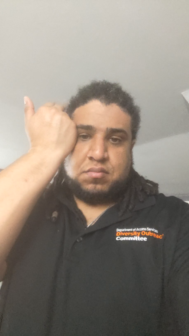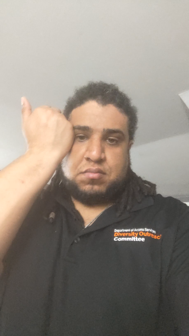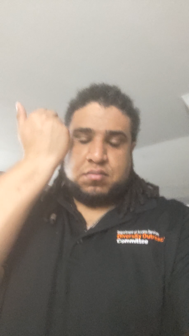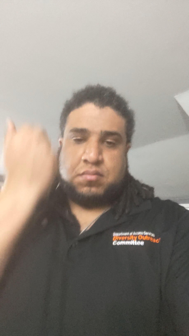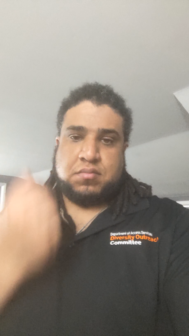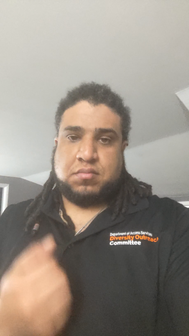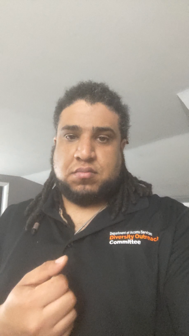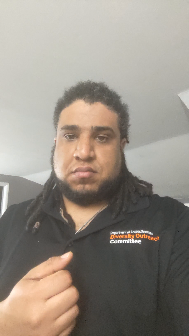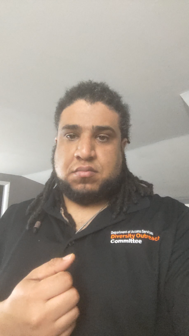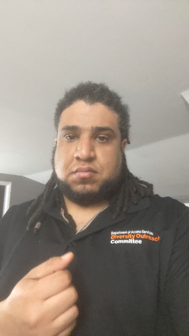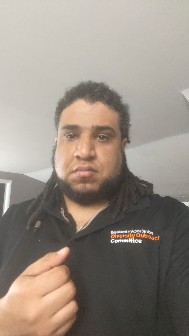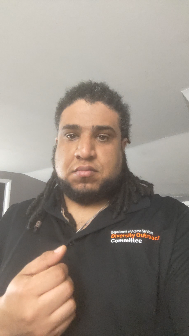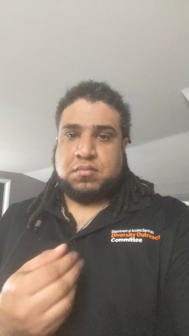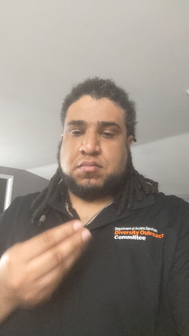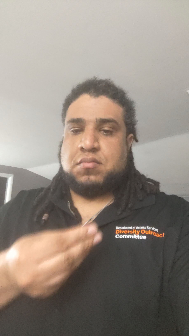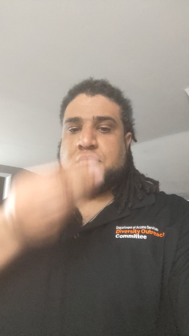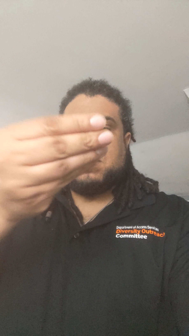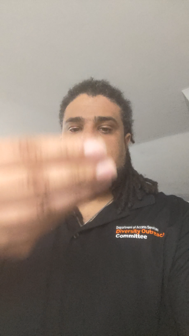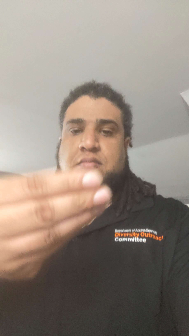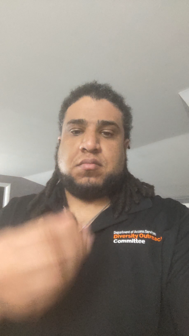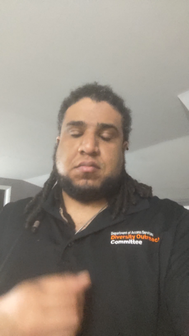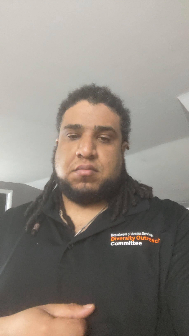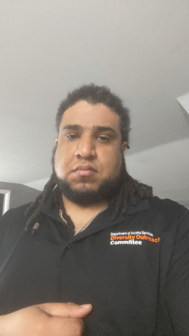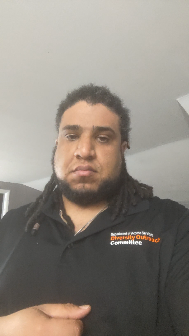buy